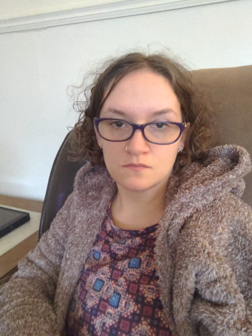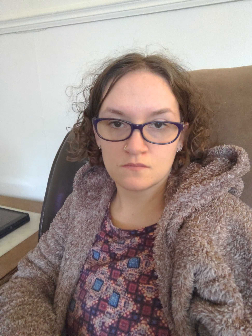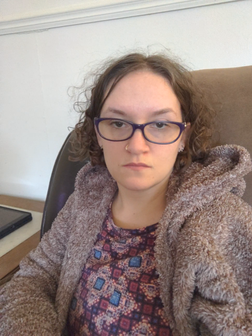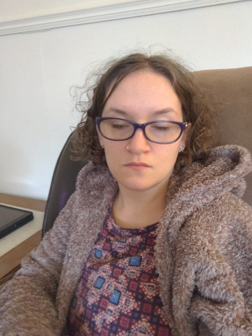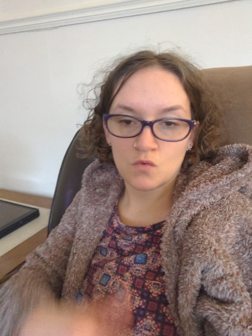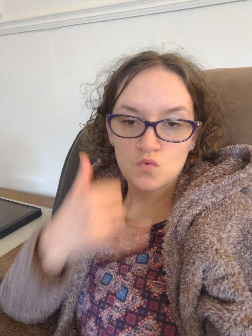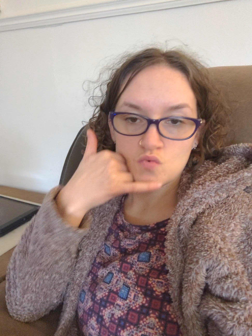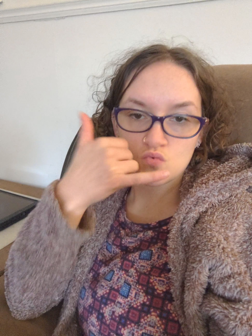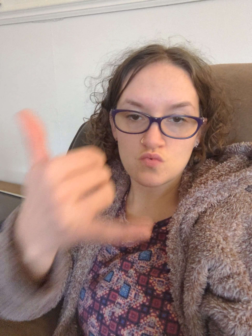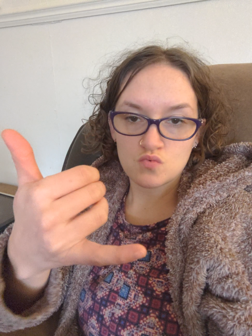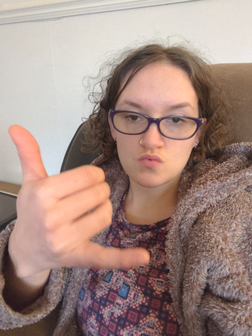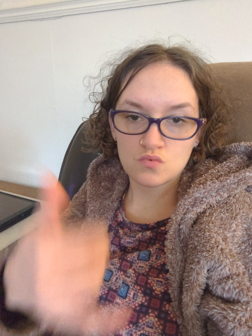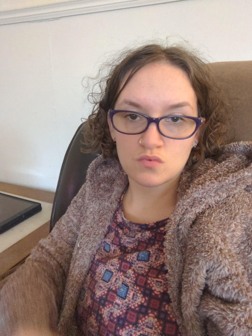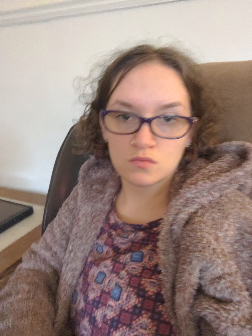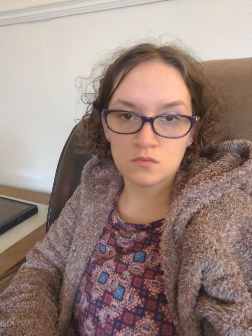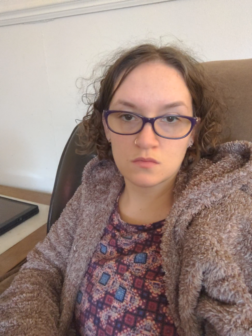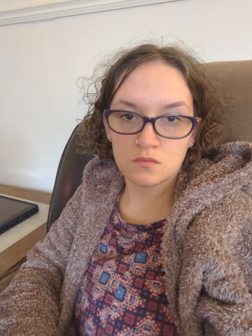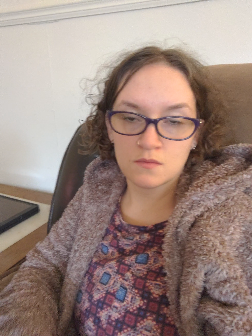call on the phone